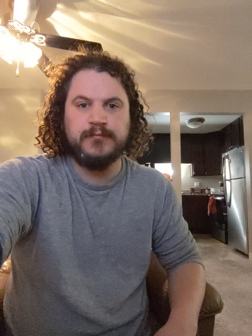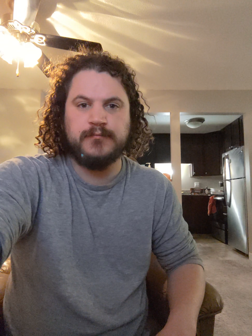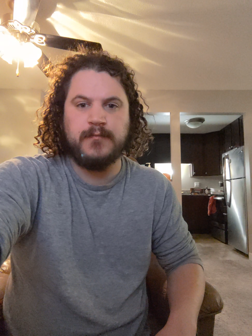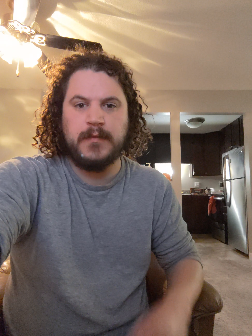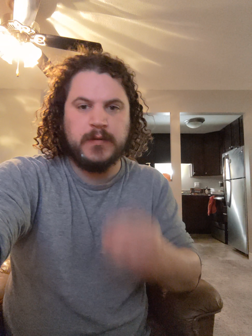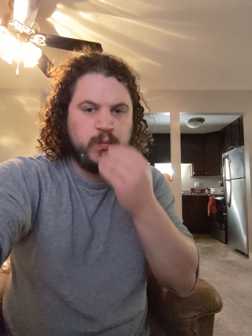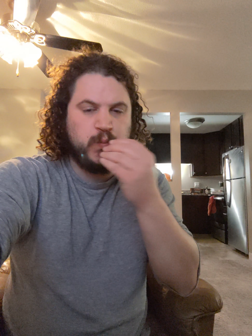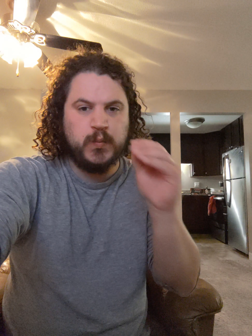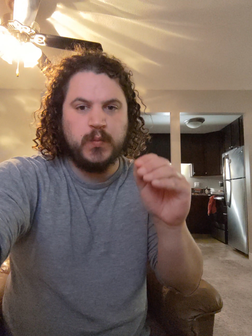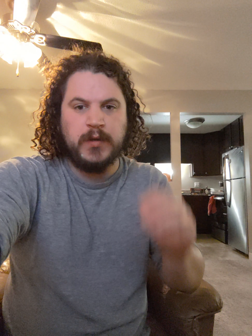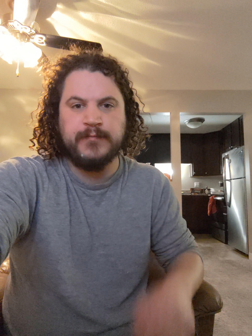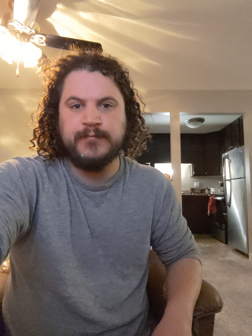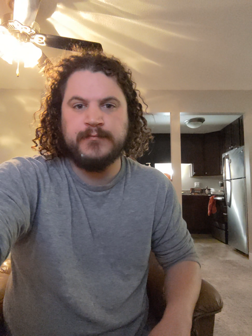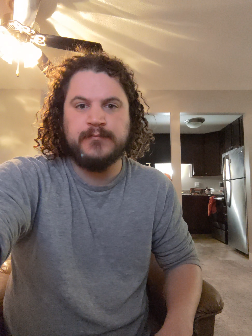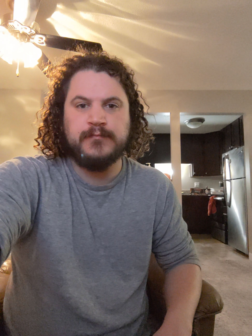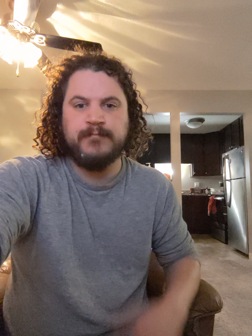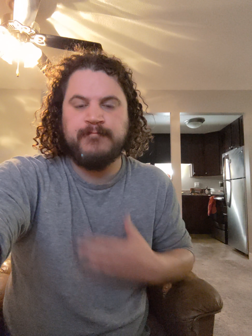kiss